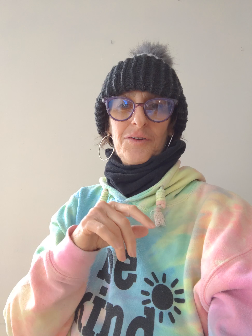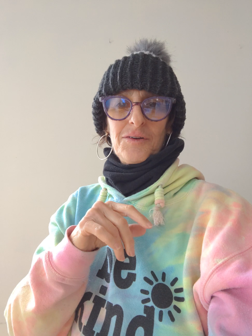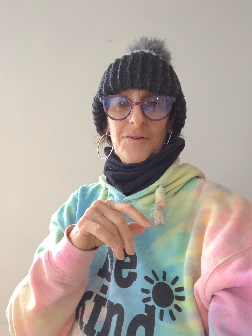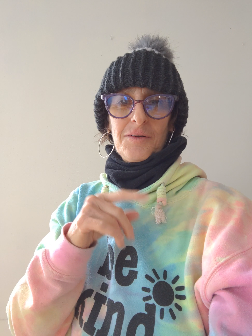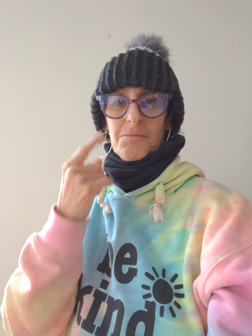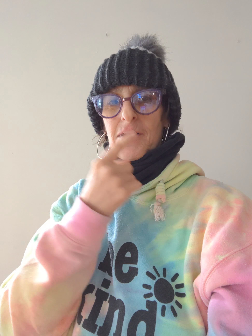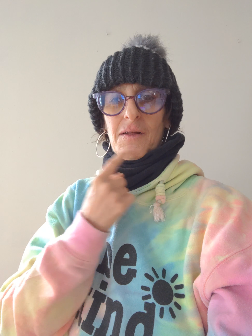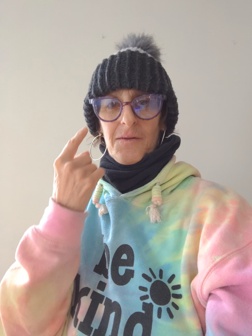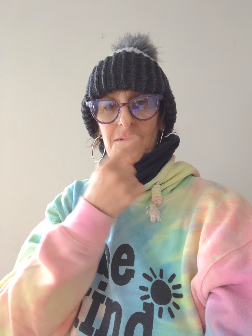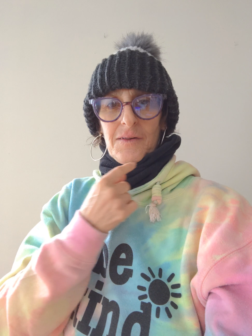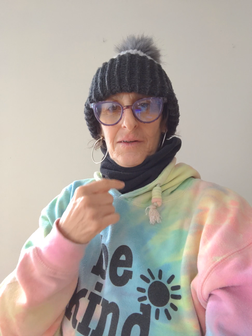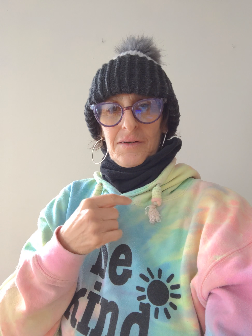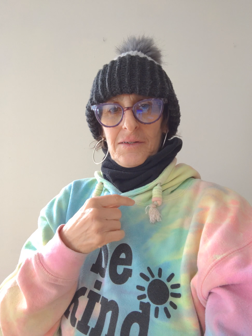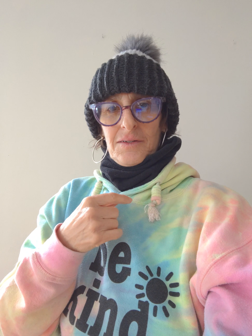mouth